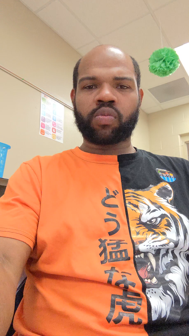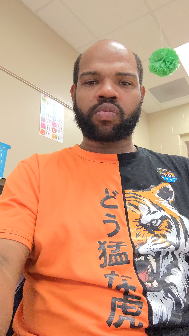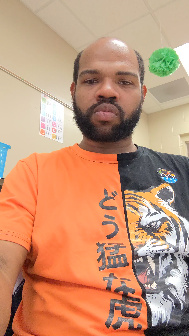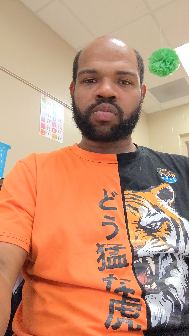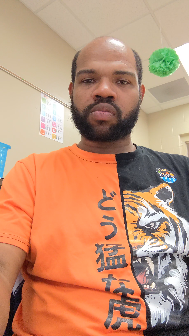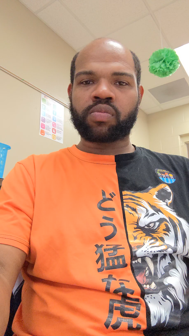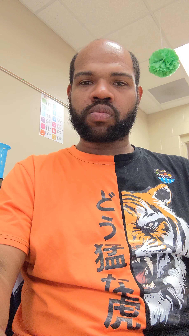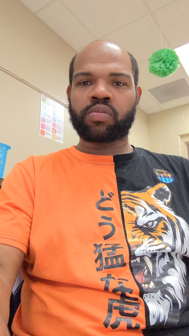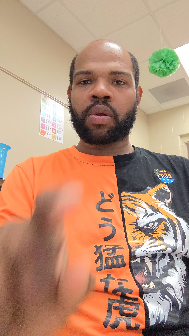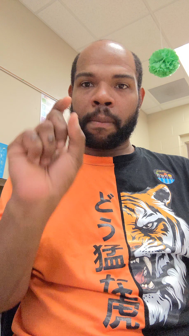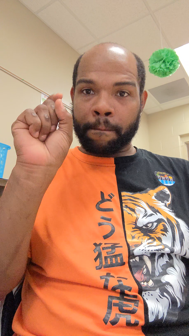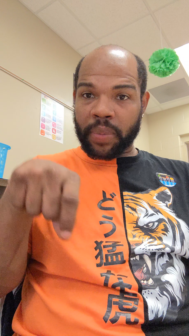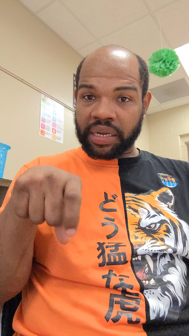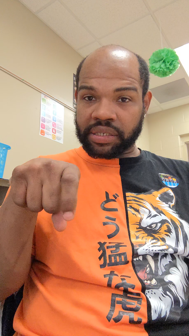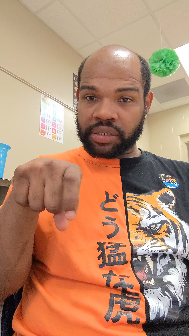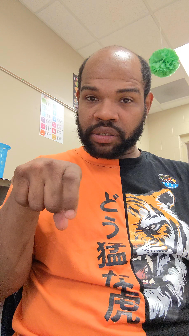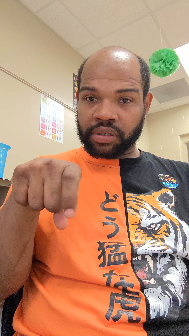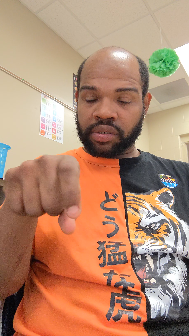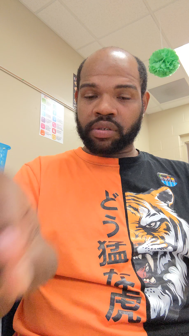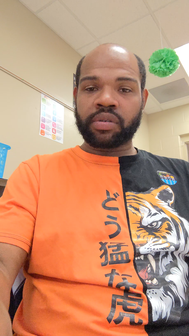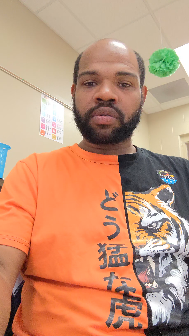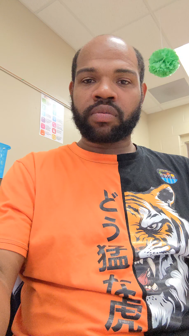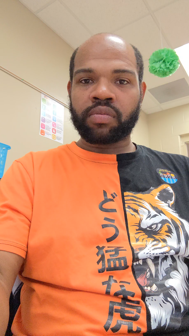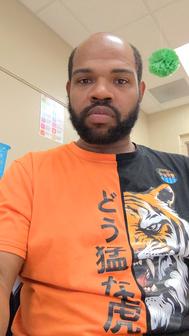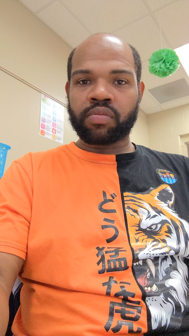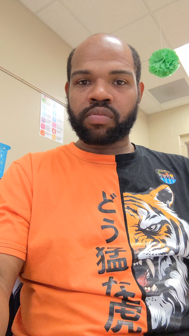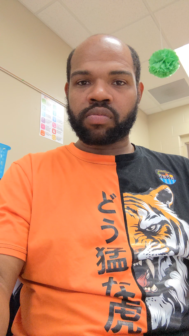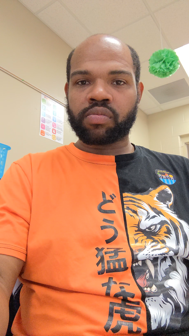must